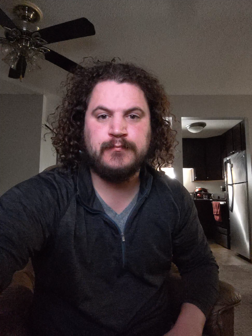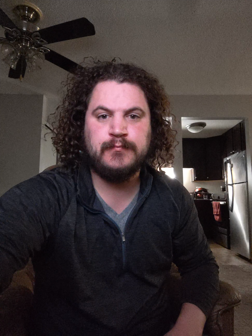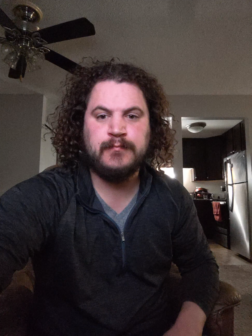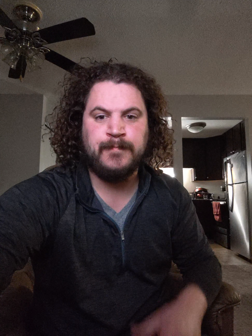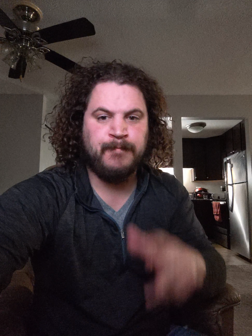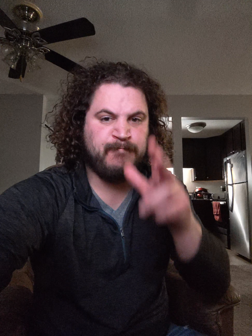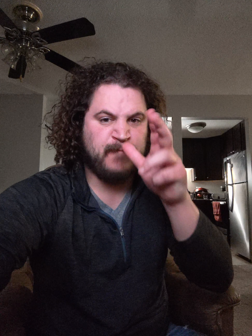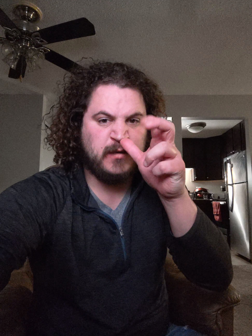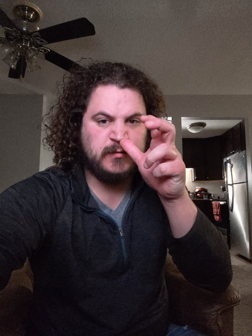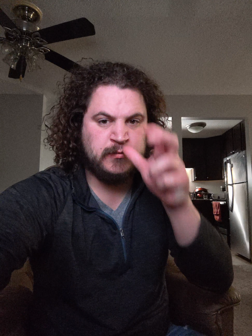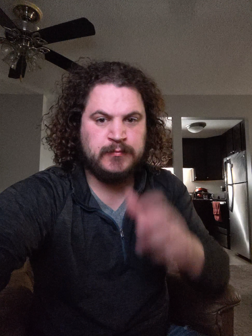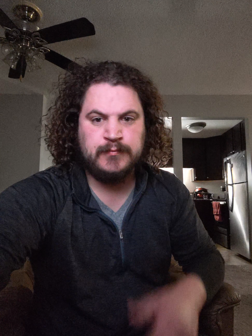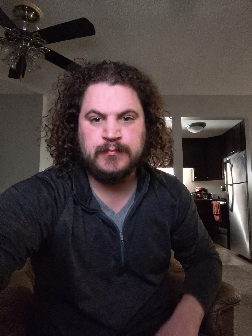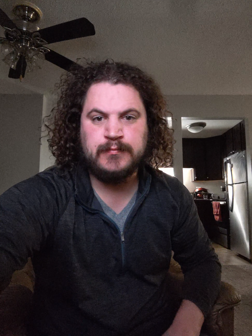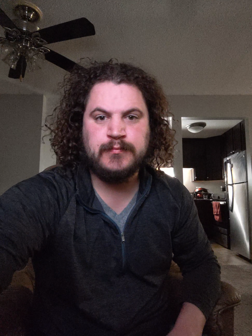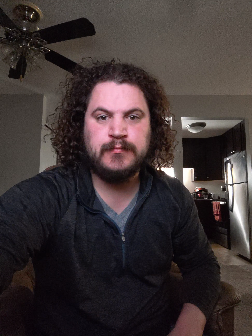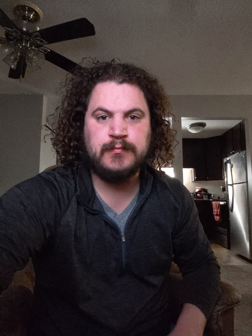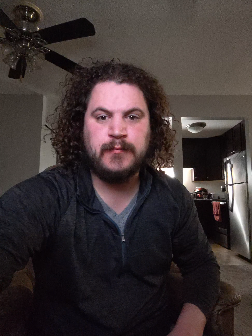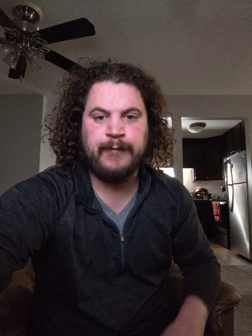bug